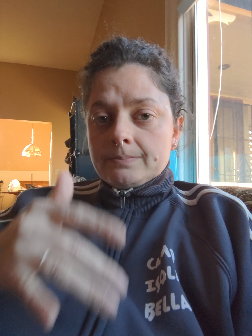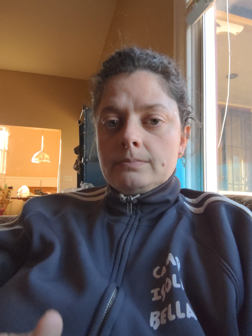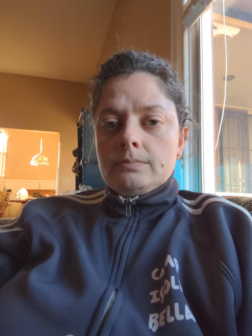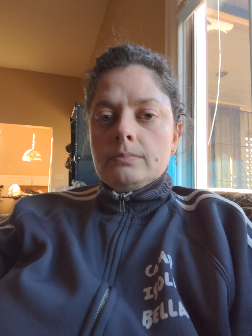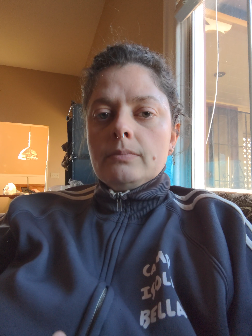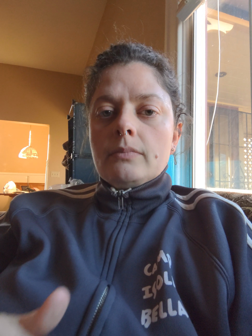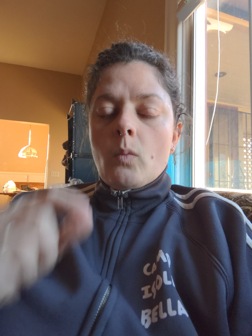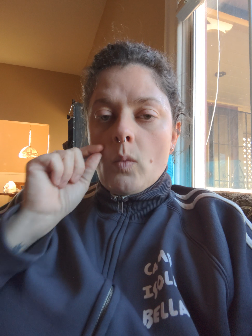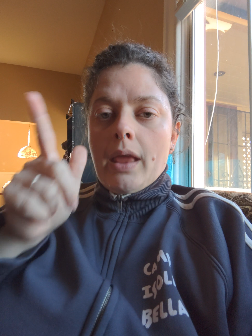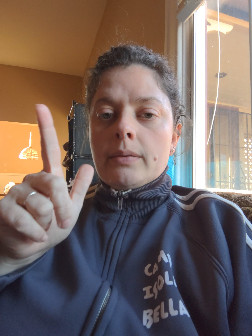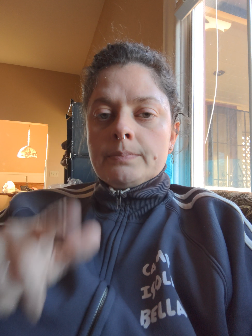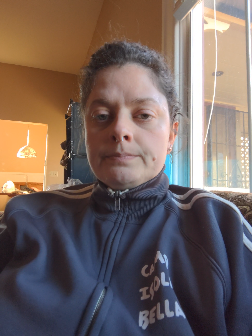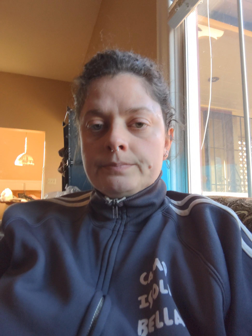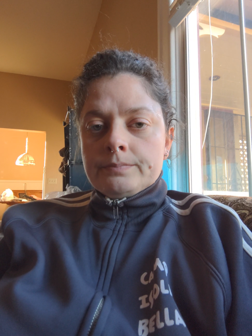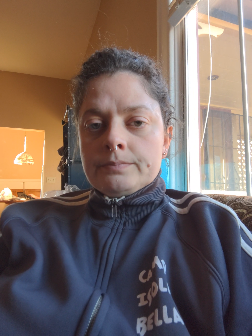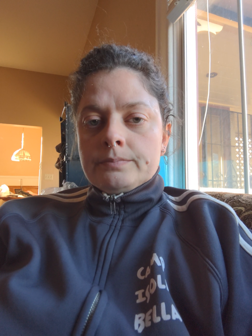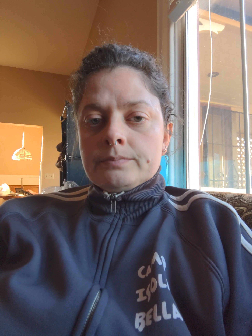wake